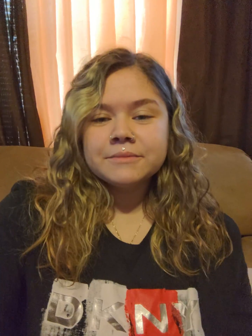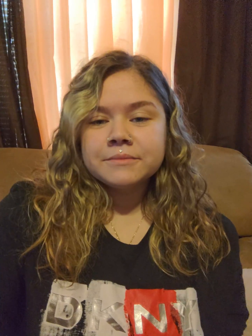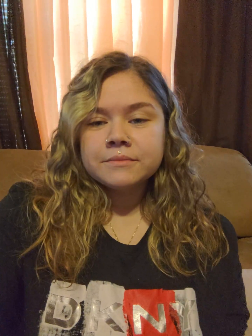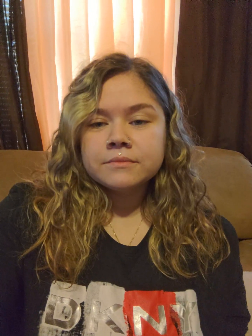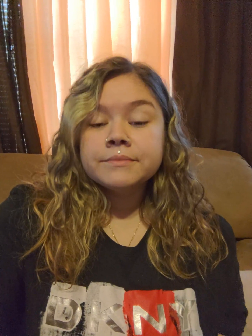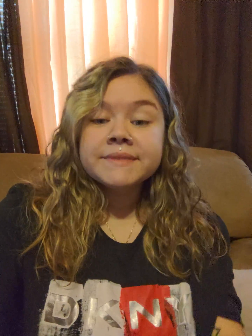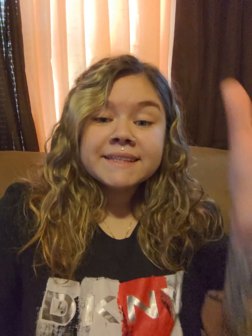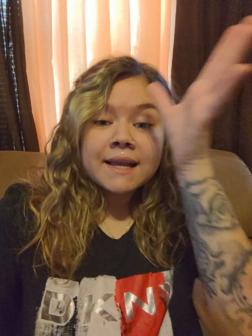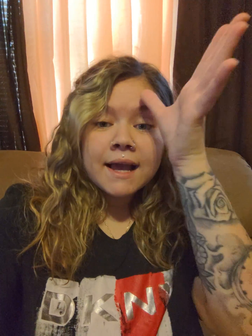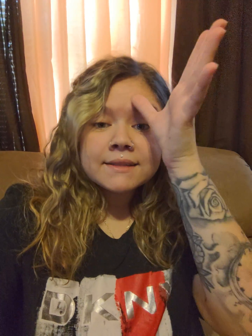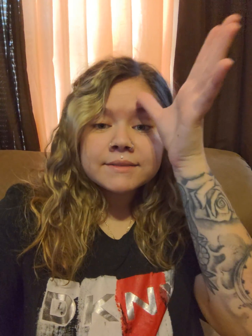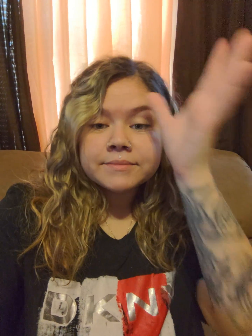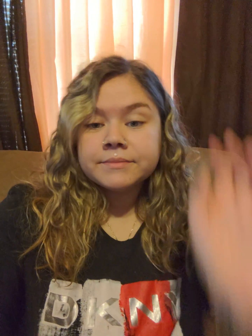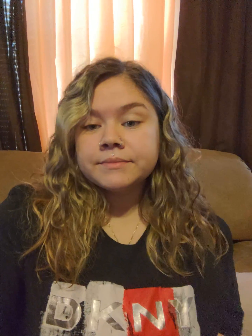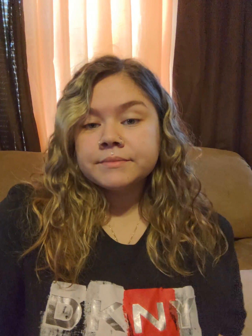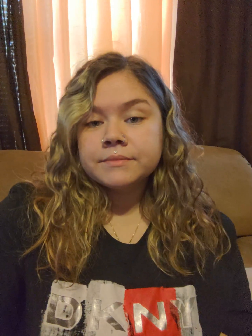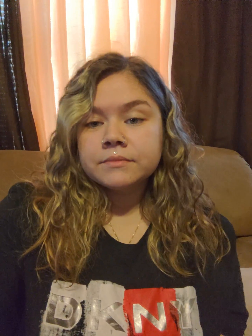daddy